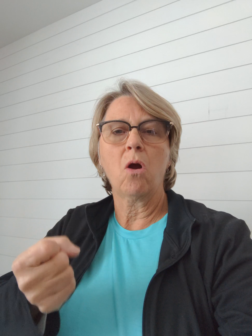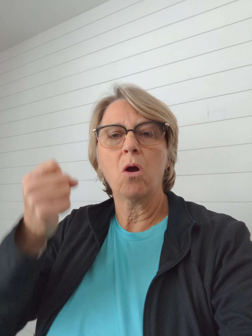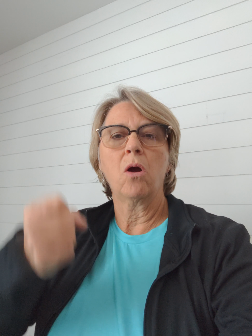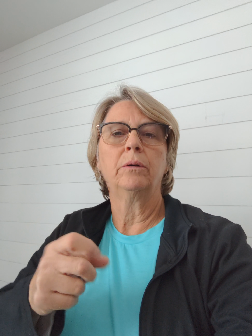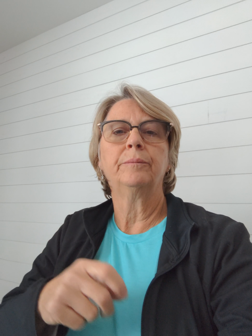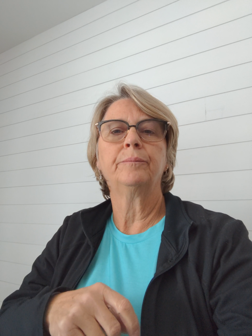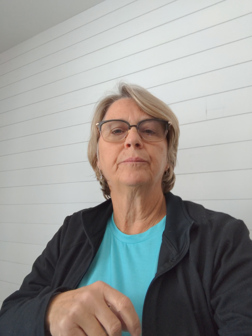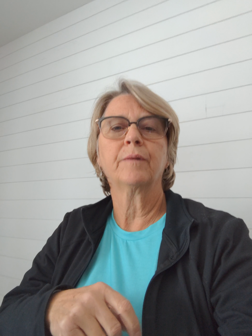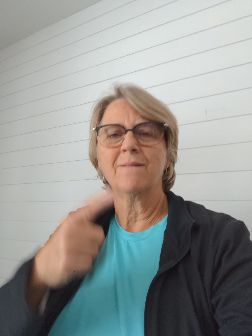car